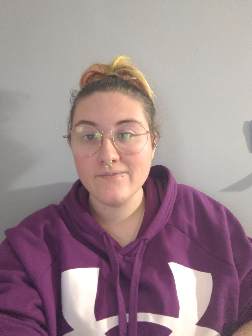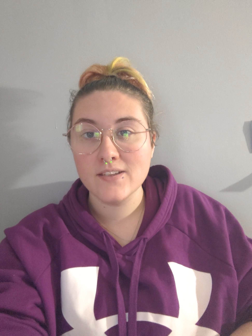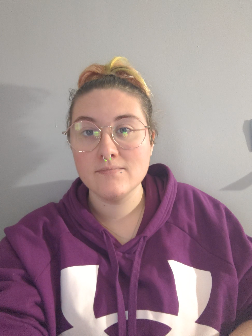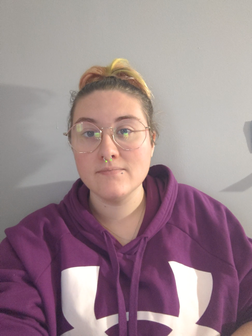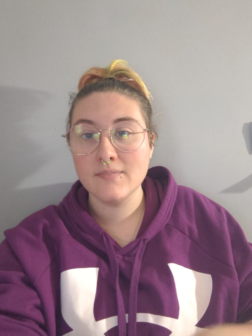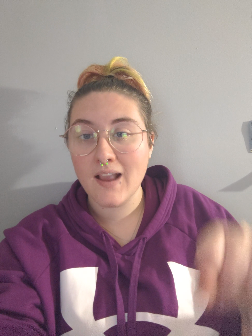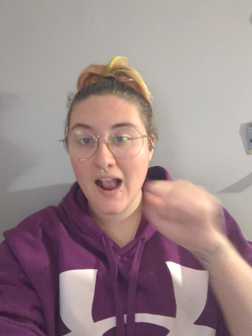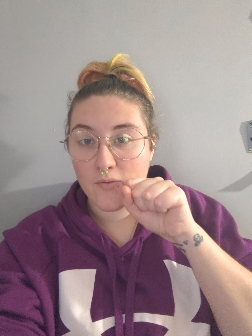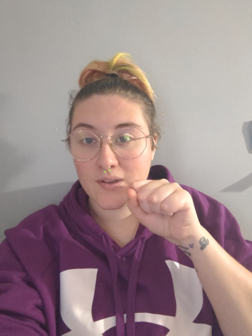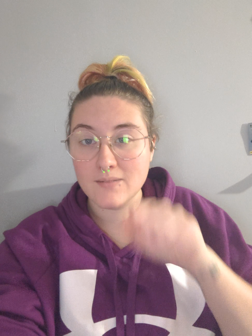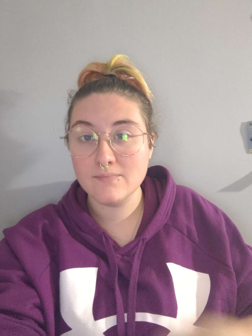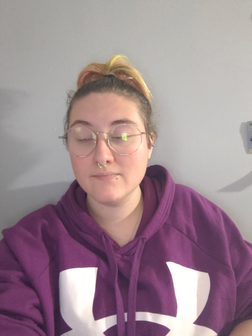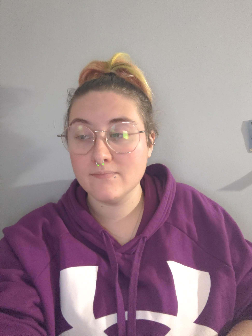carrot